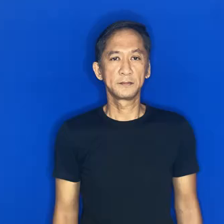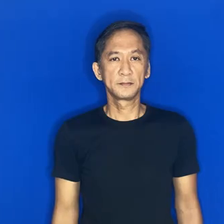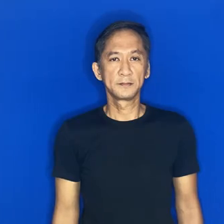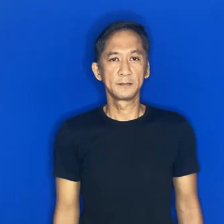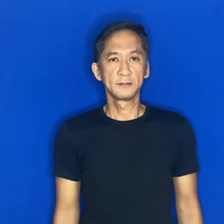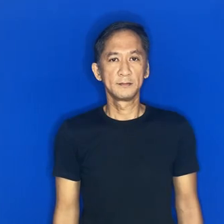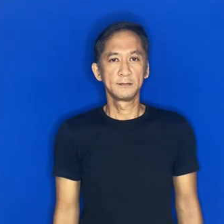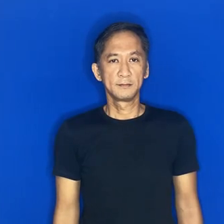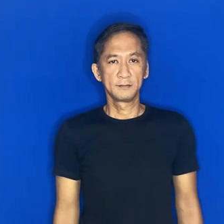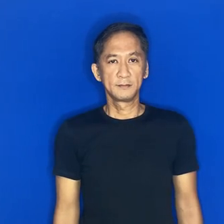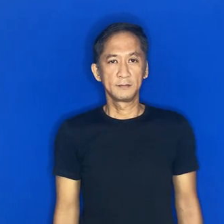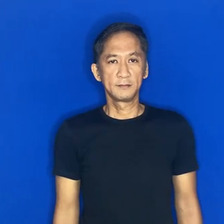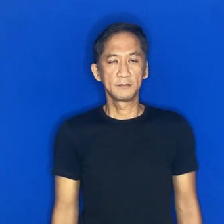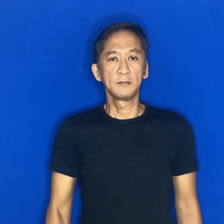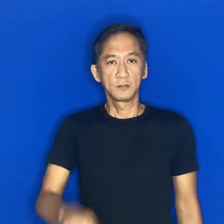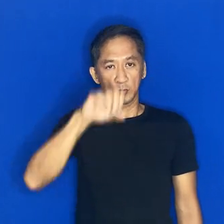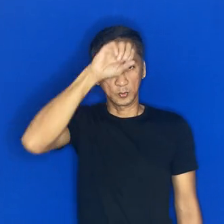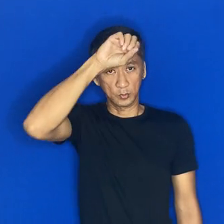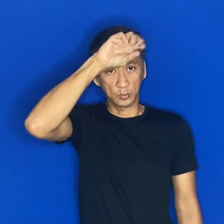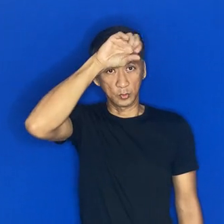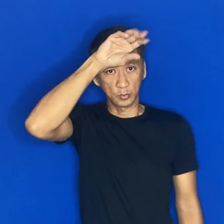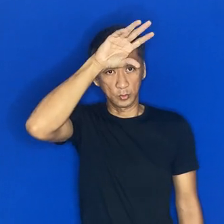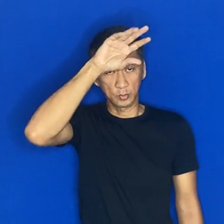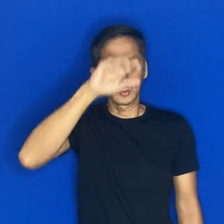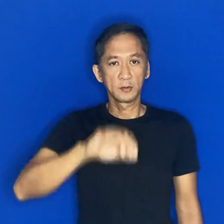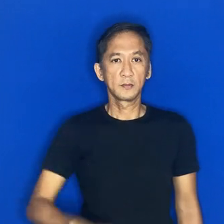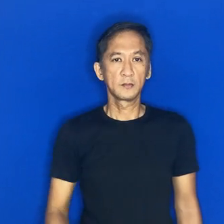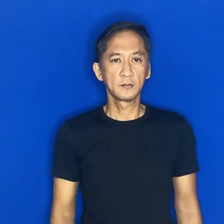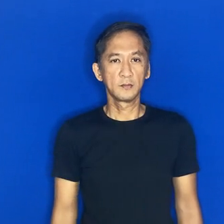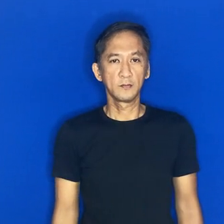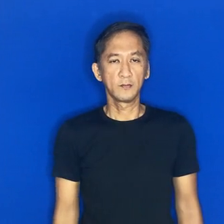grandfather